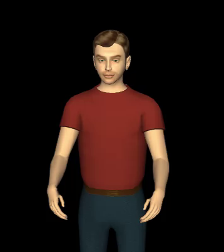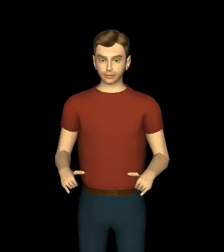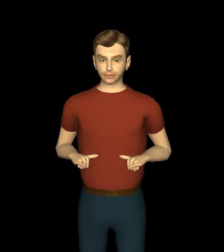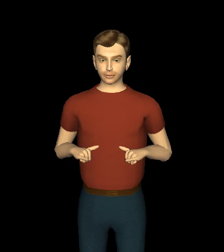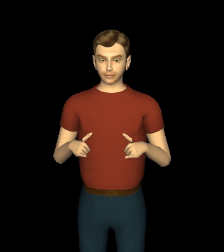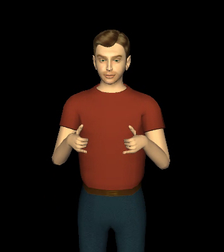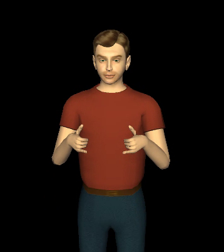شاب